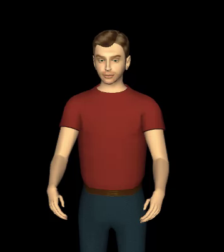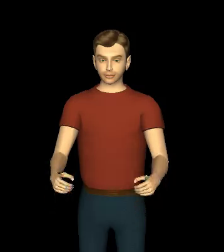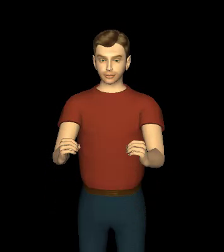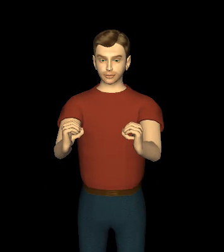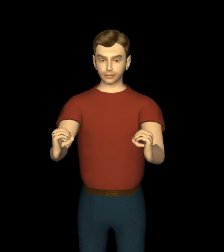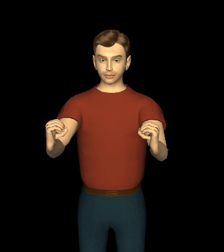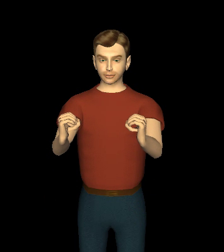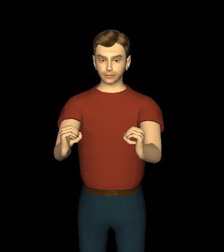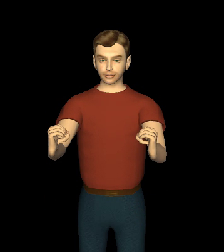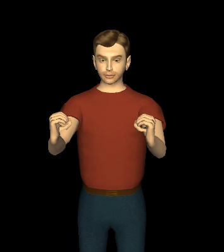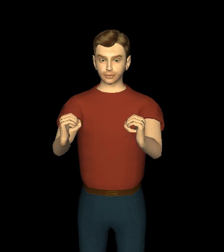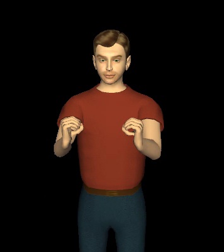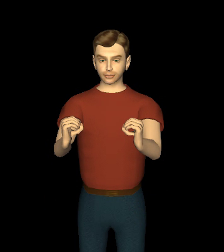عم